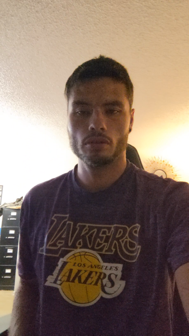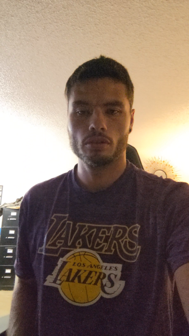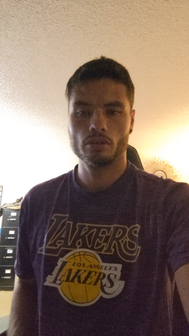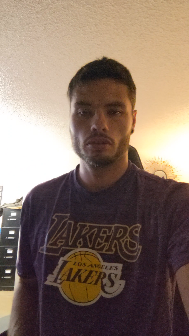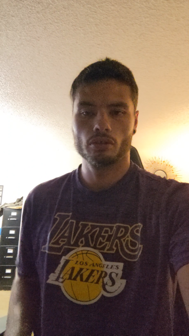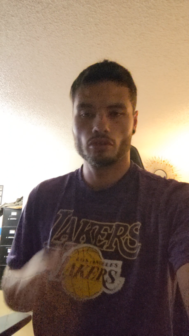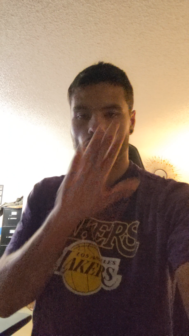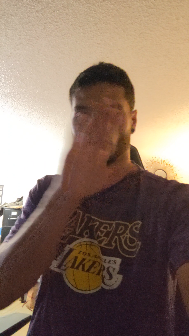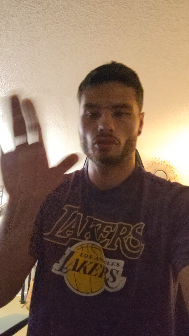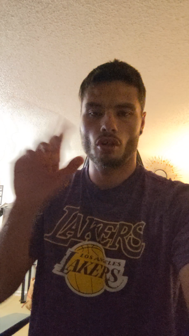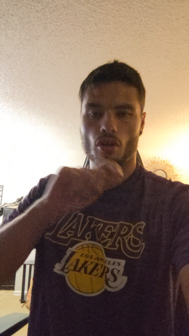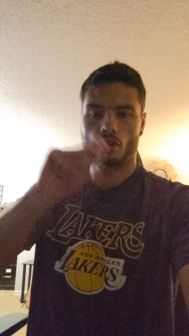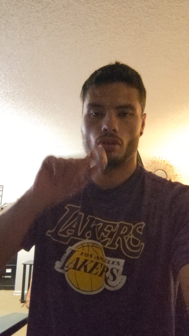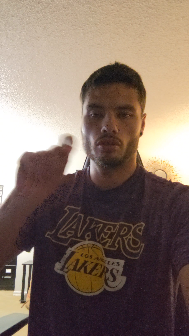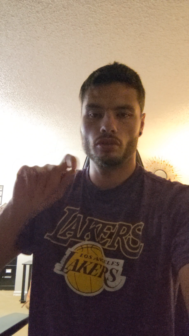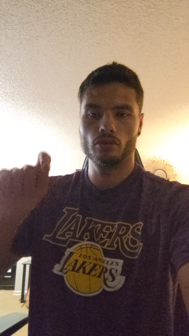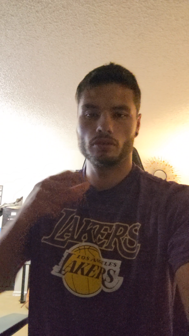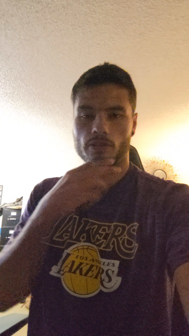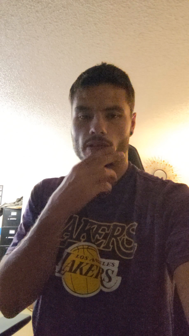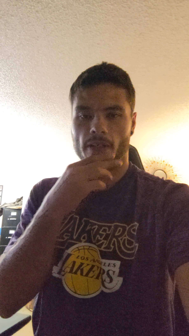chalk